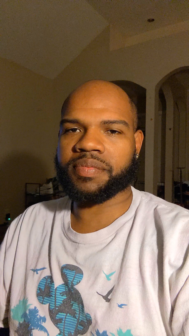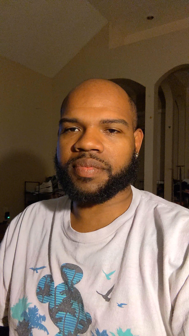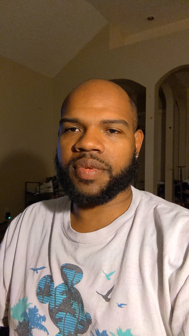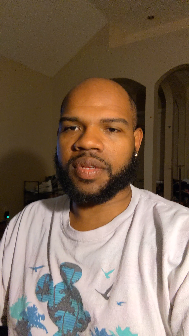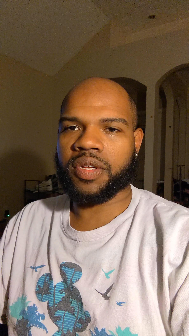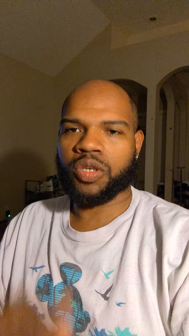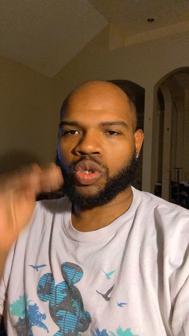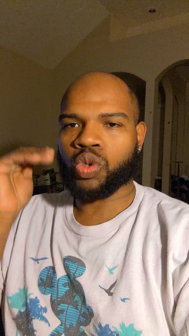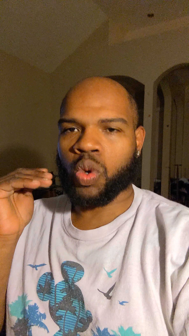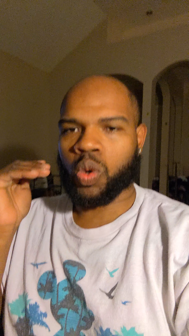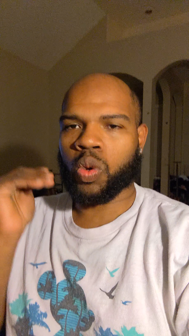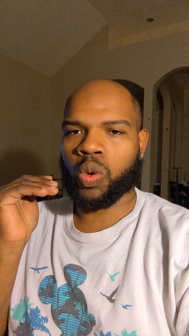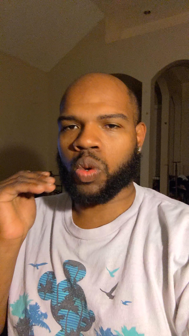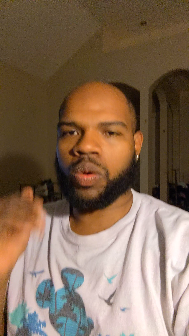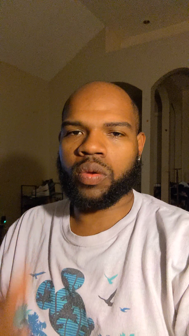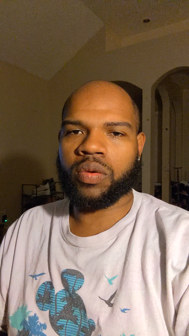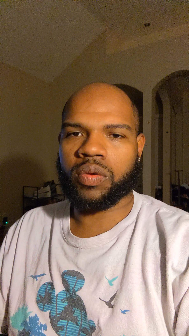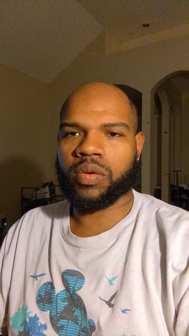short